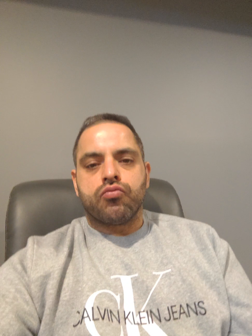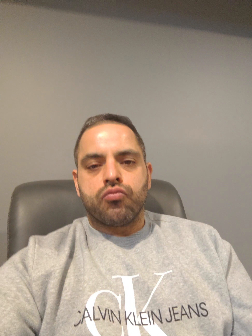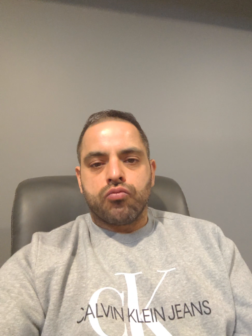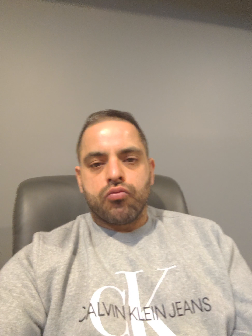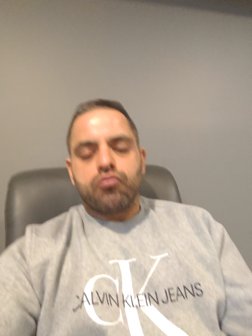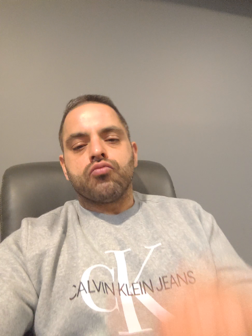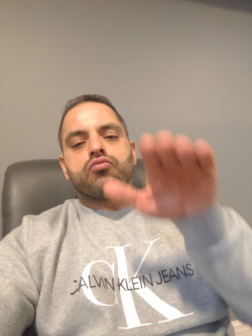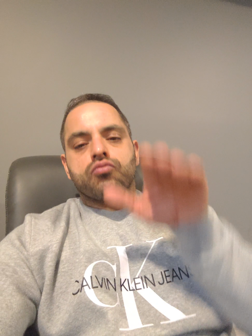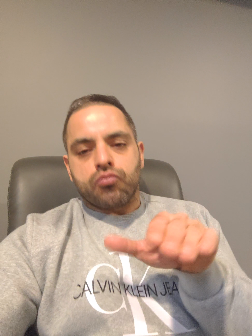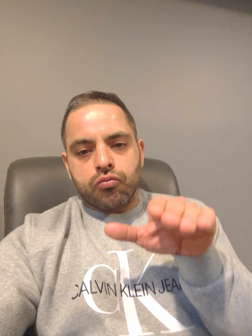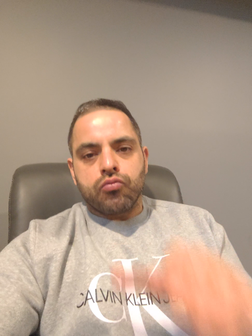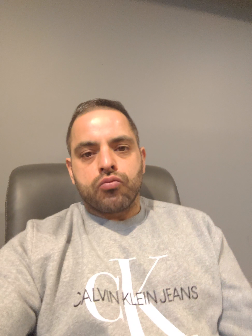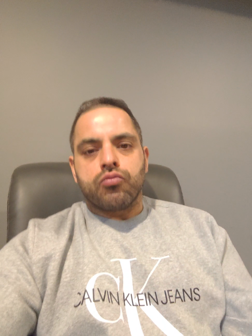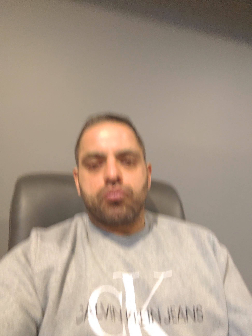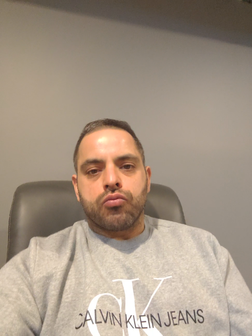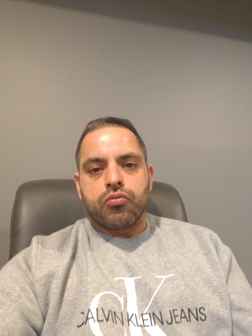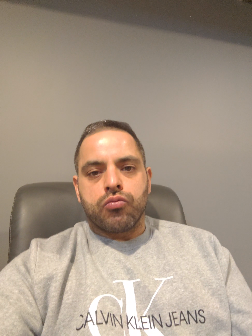child